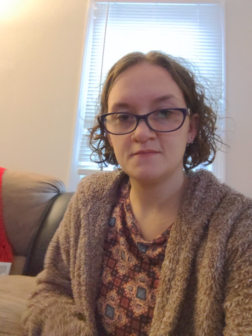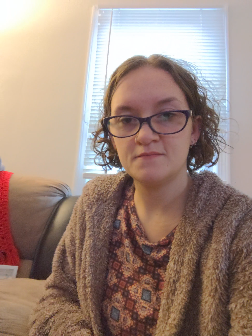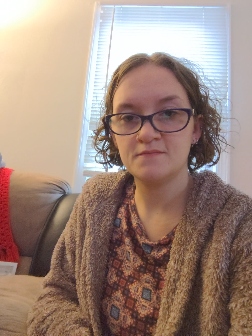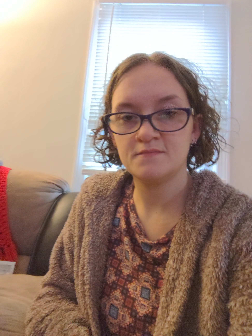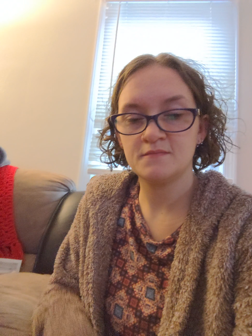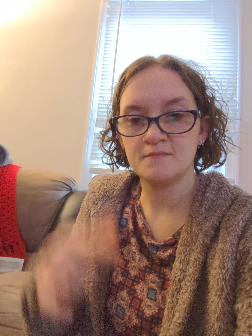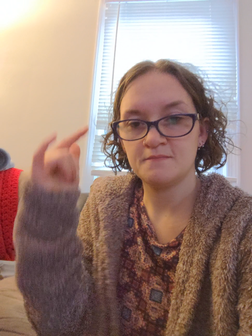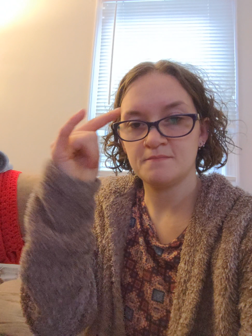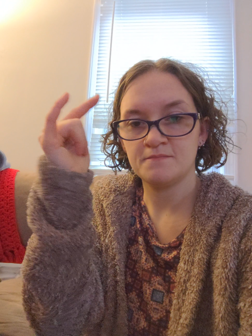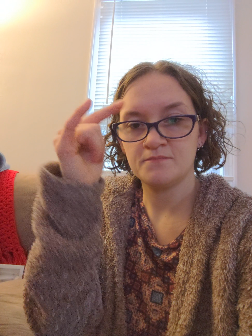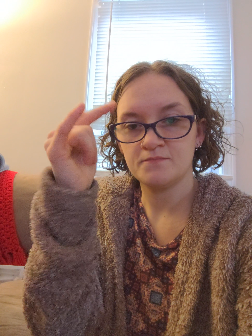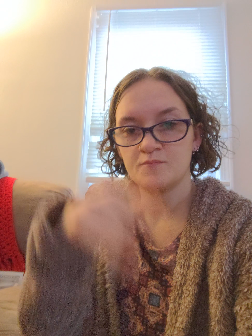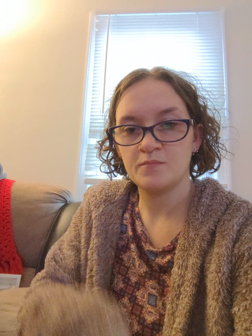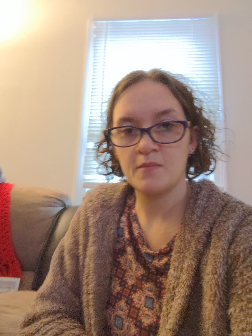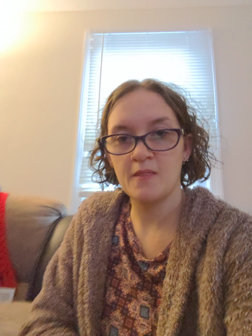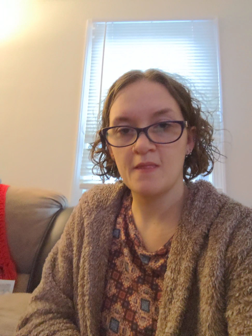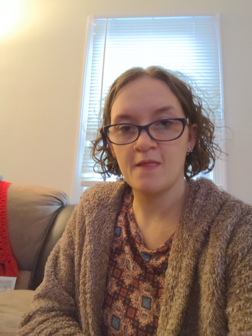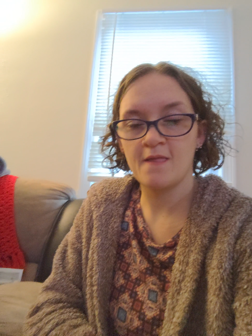airplane